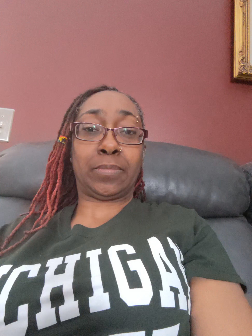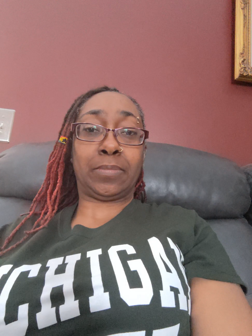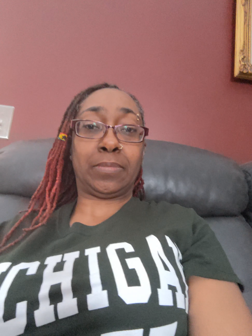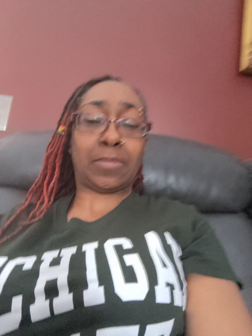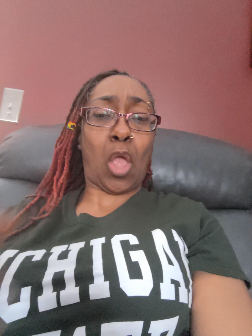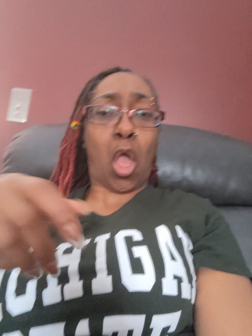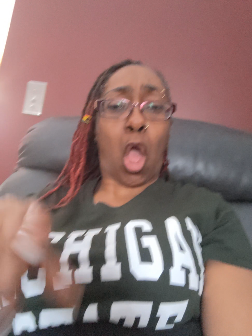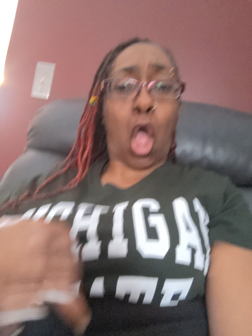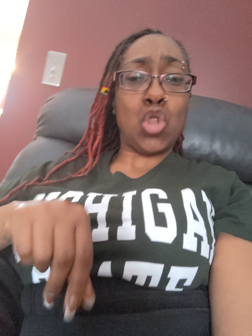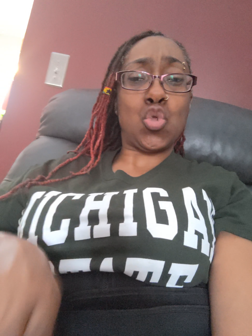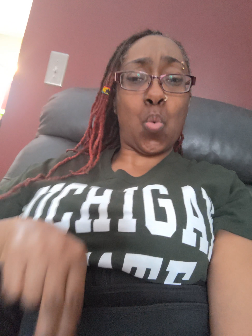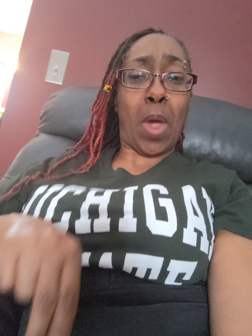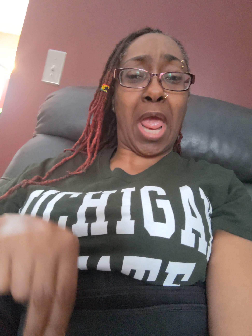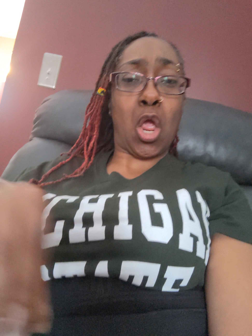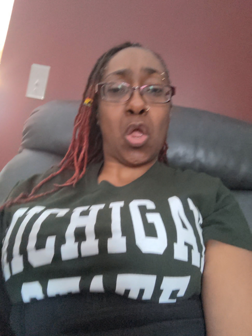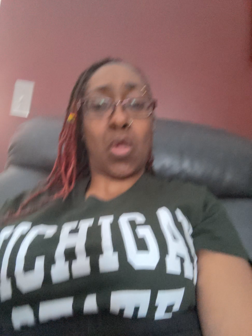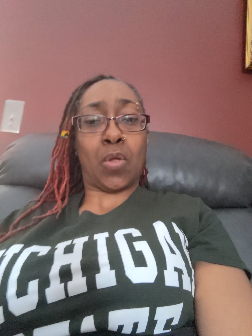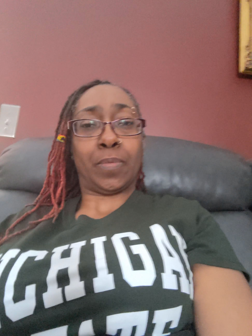underwear